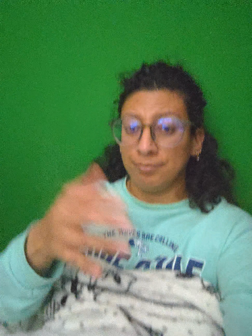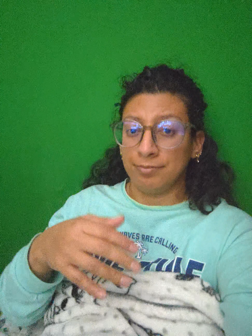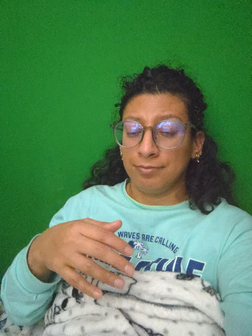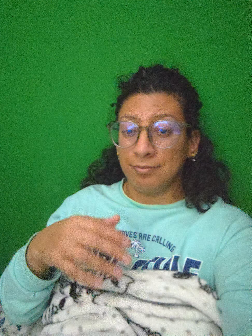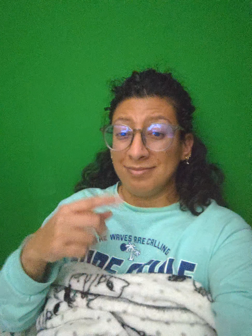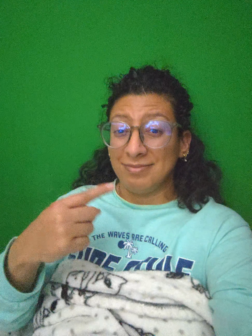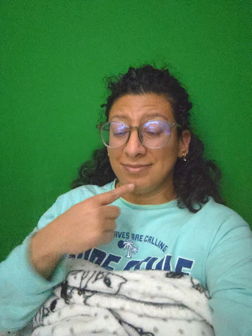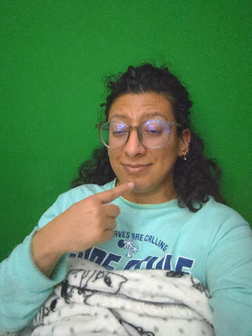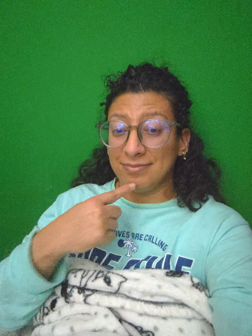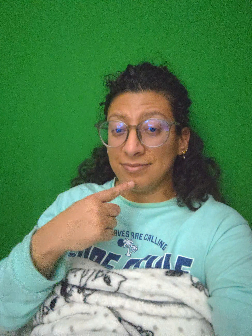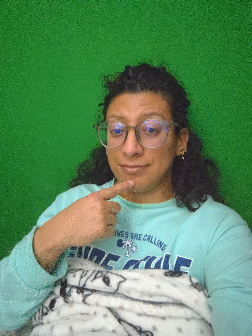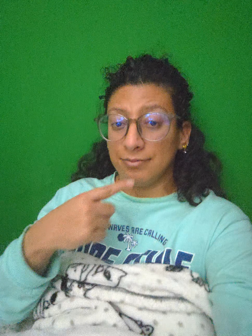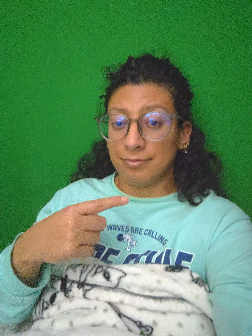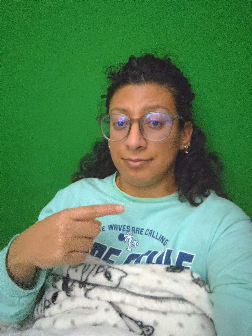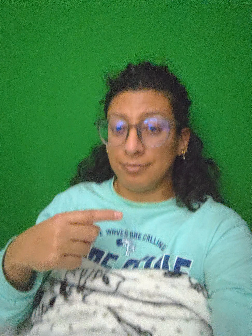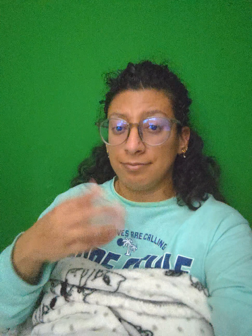say